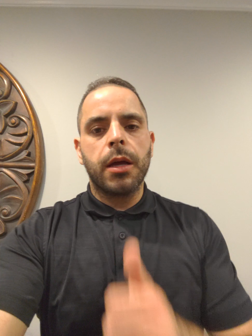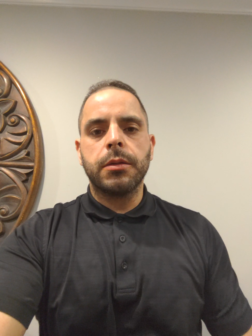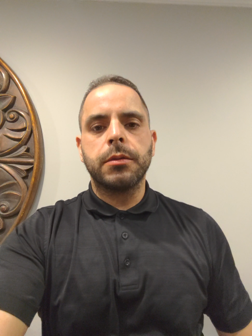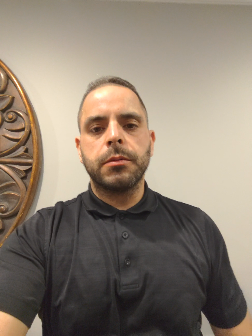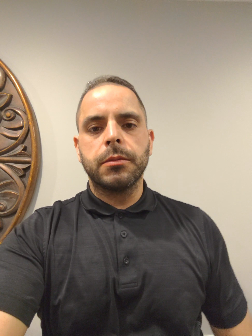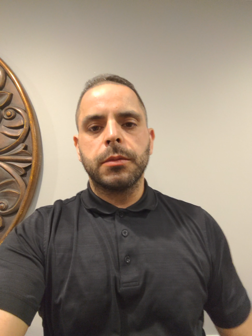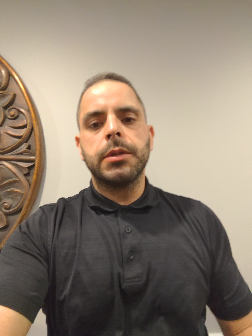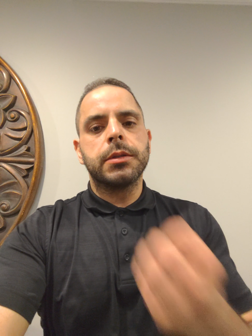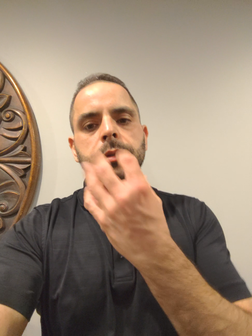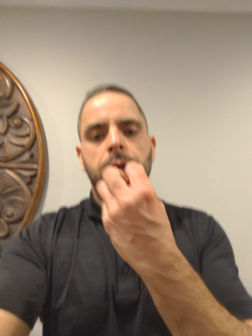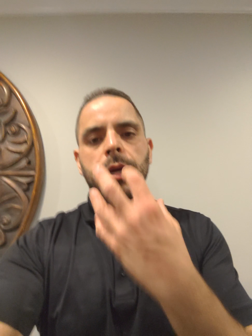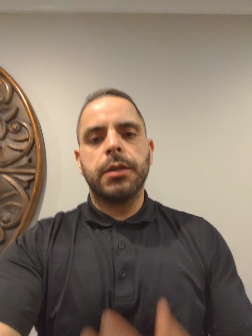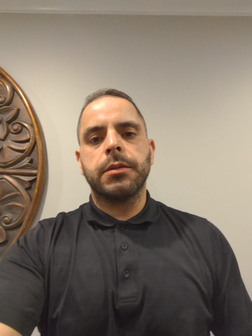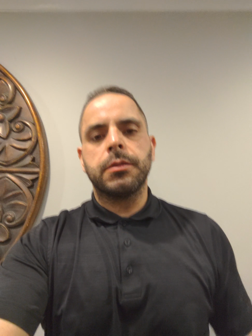snack